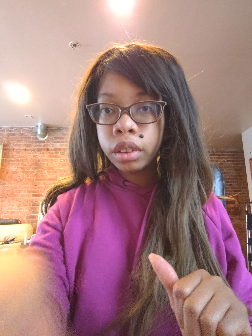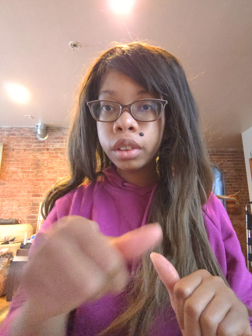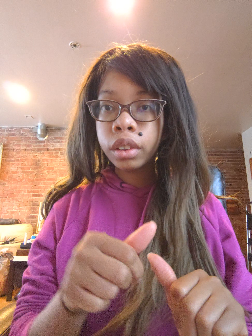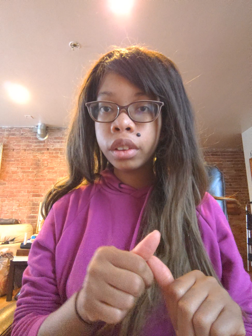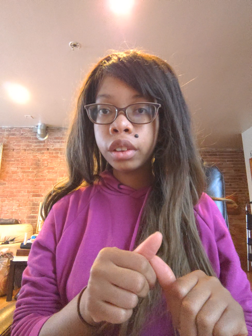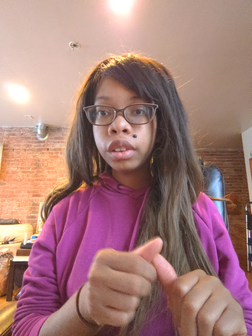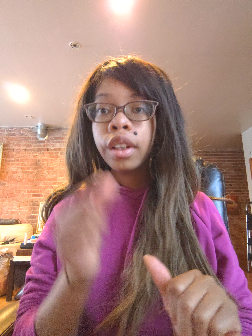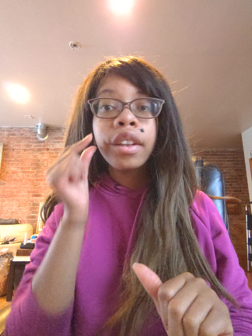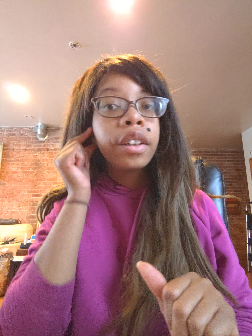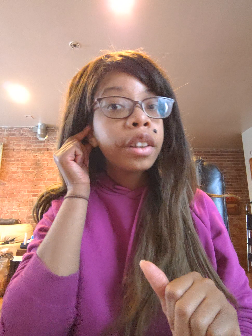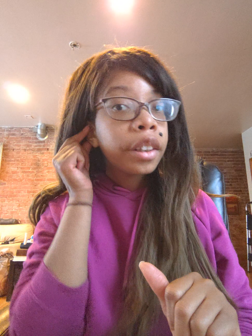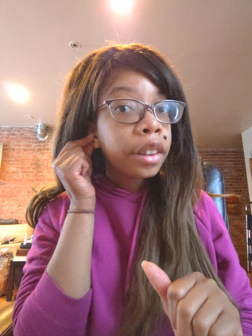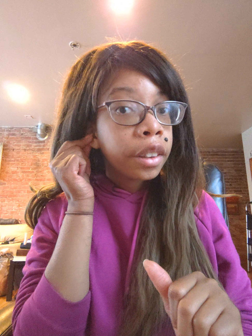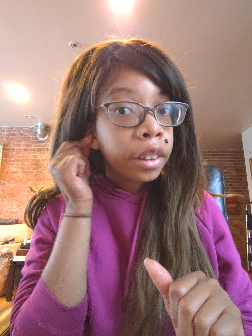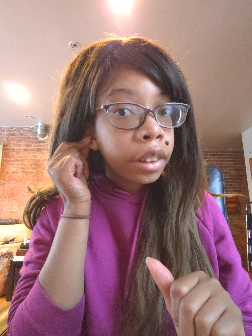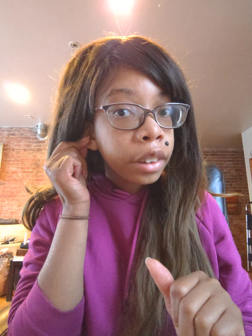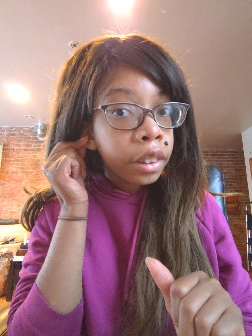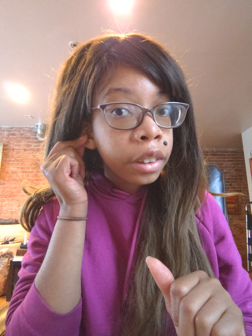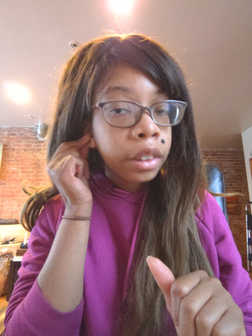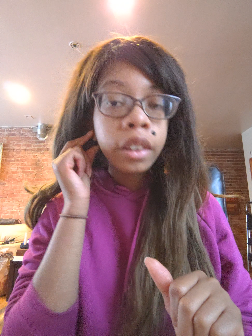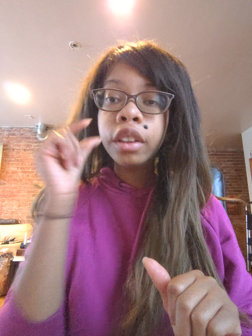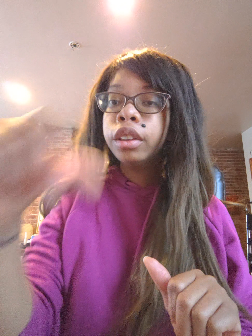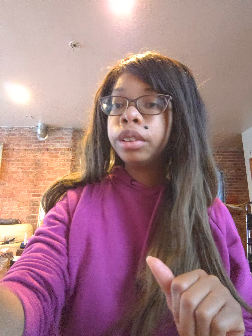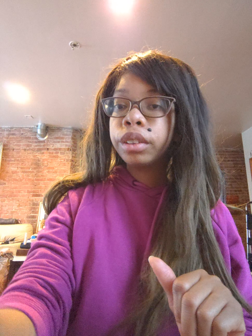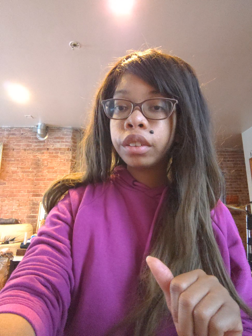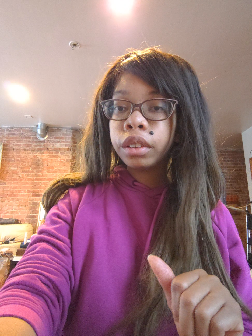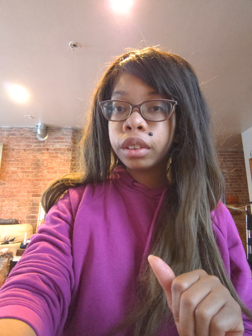ear